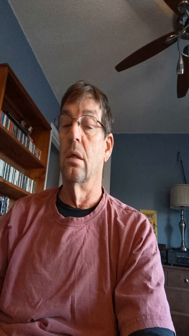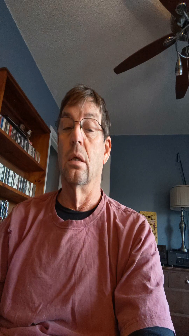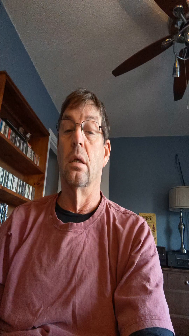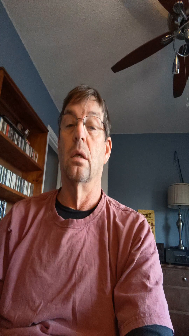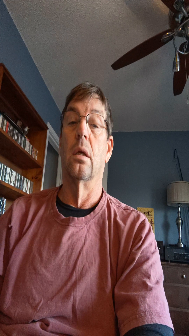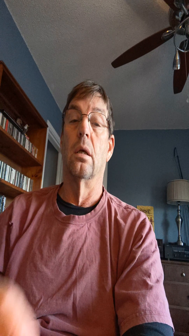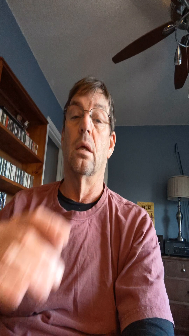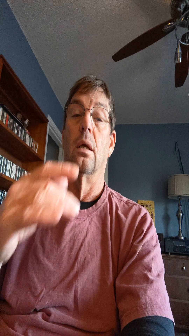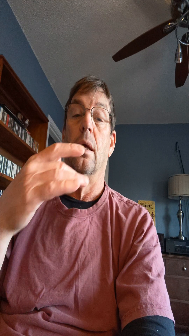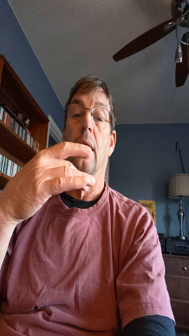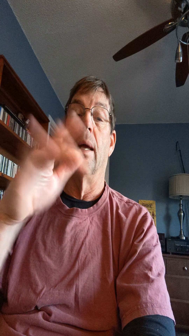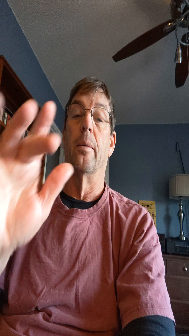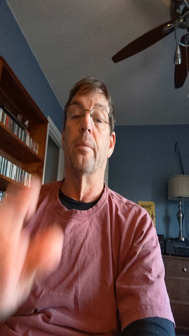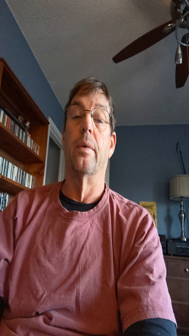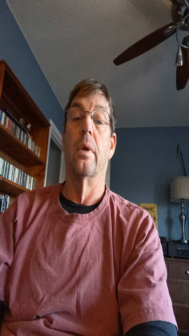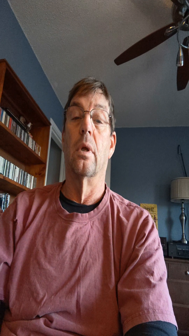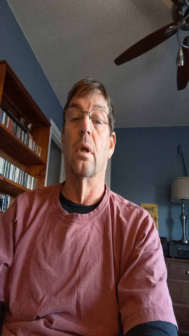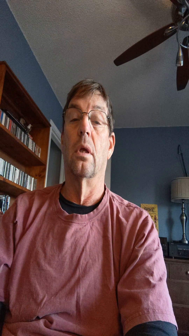empty